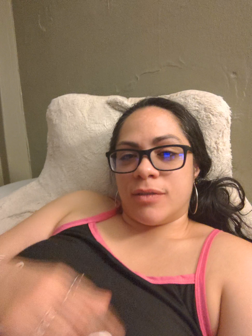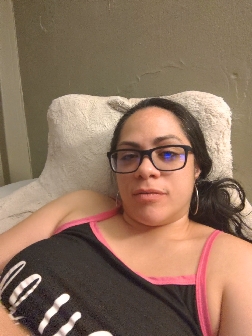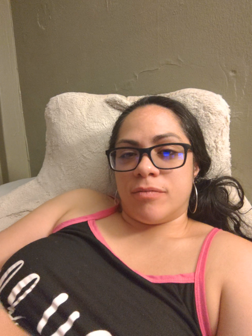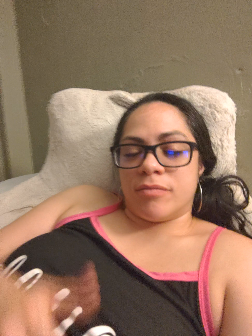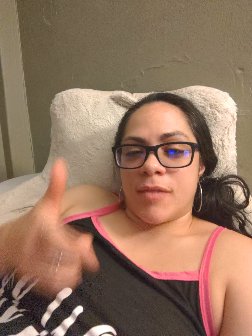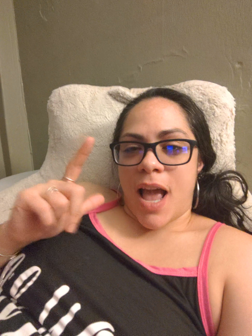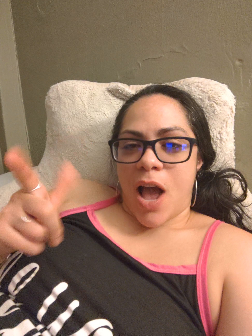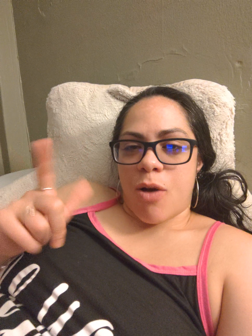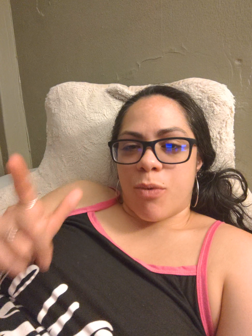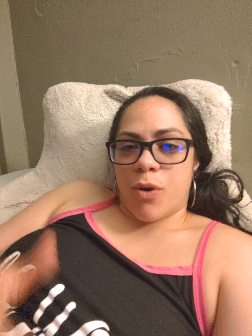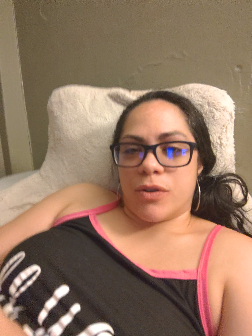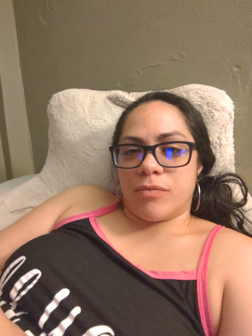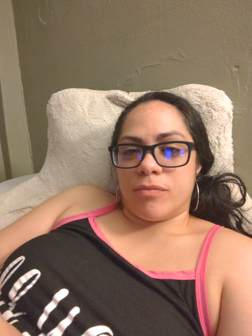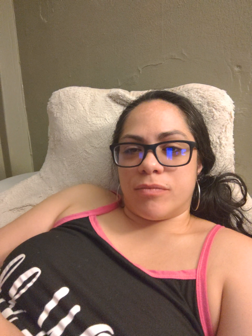cowboy